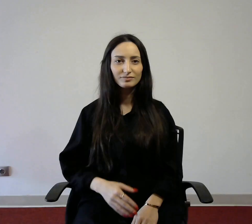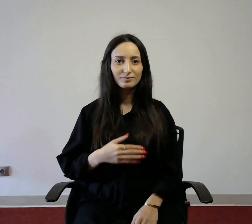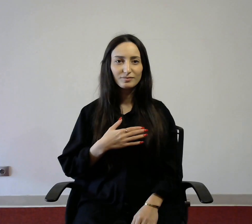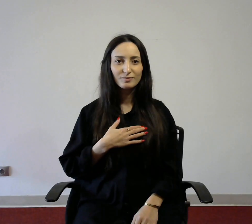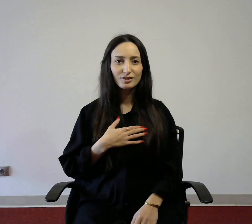mən